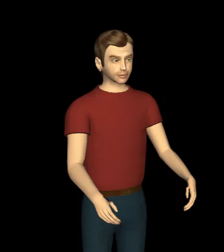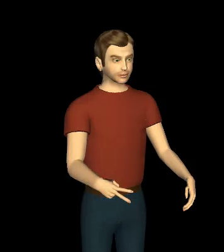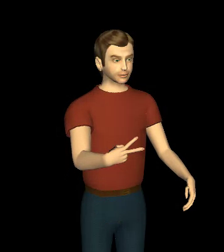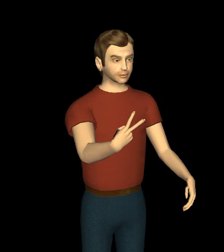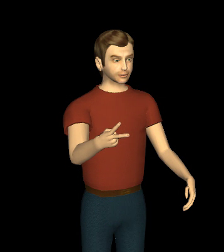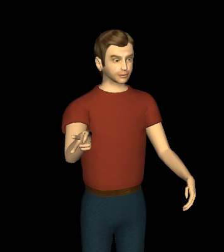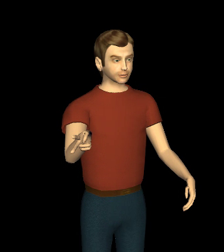ينتمي إلى